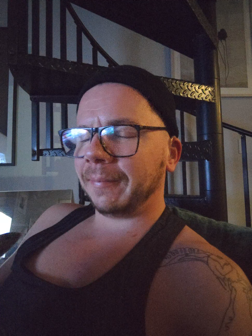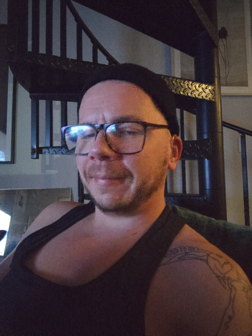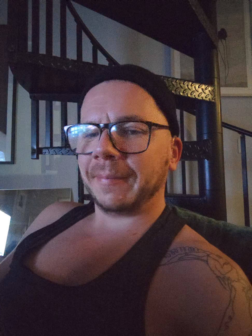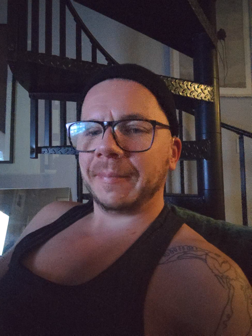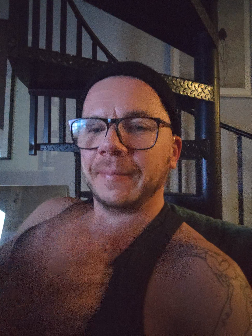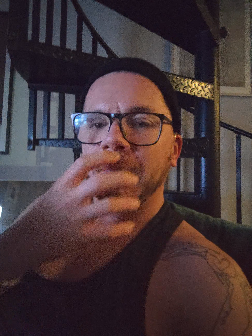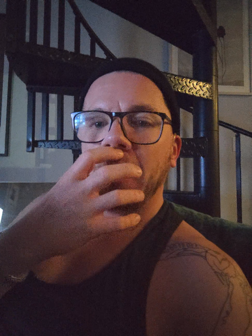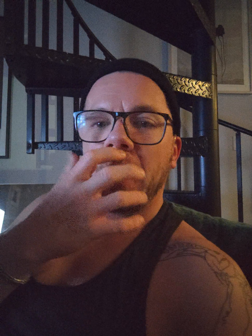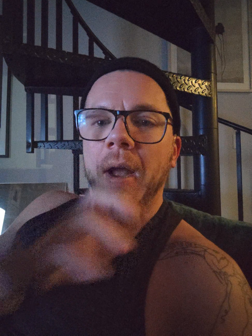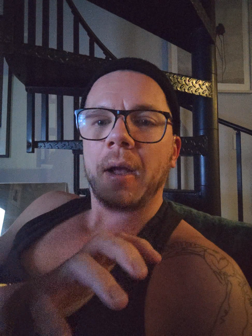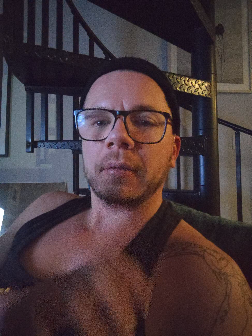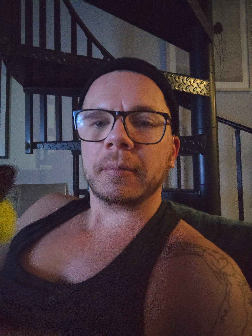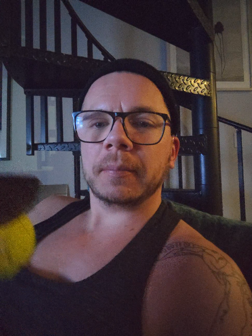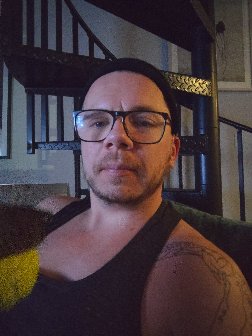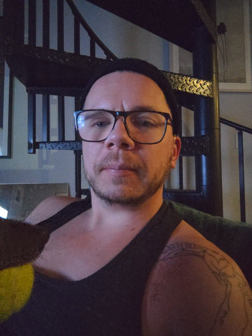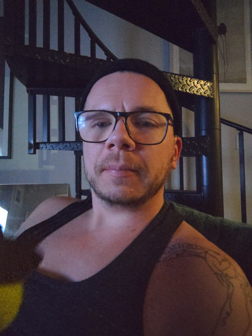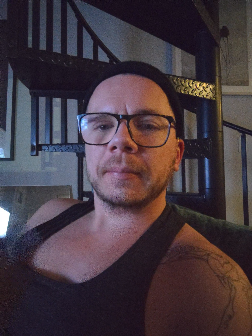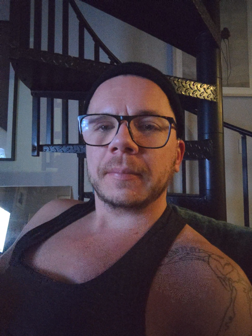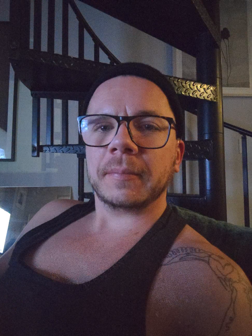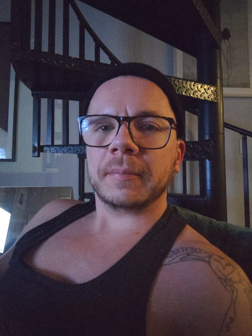hot